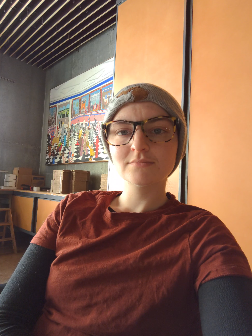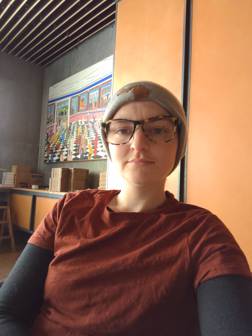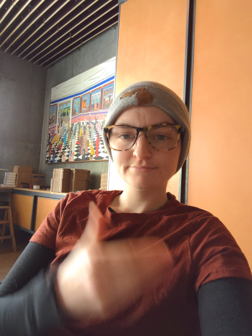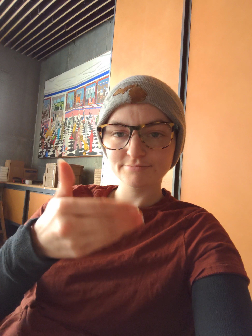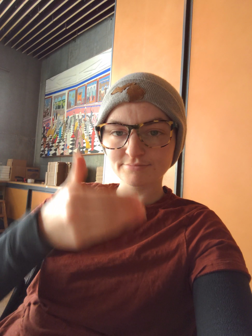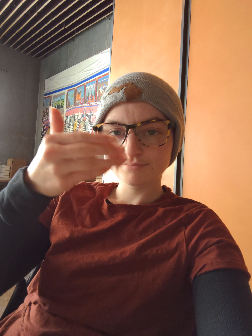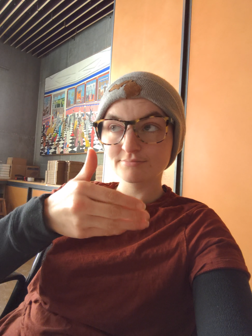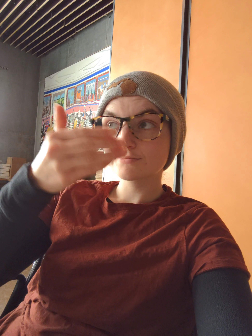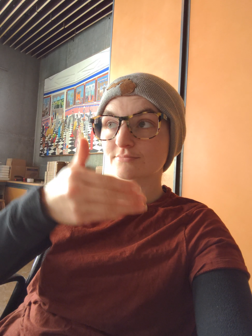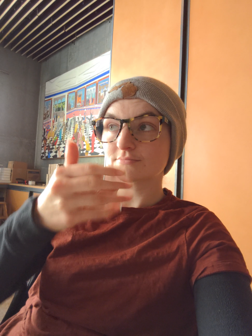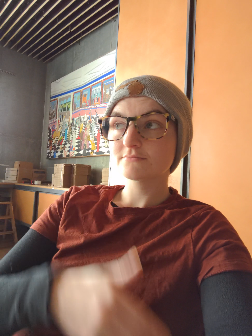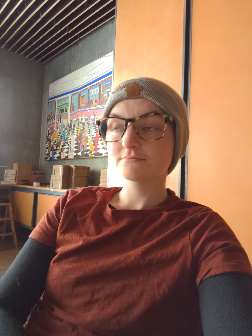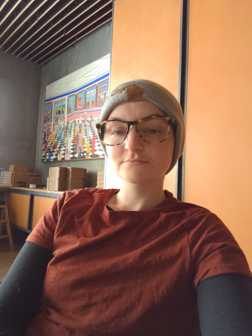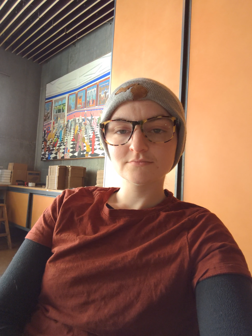window